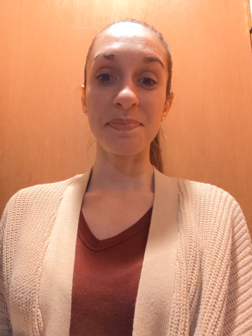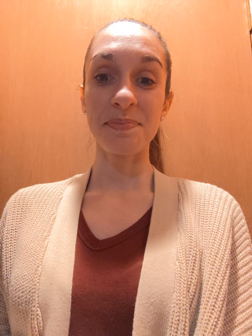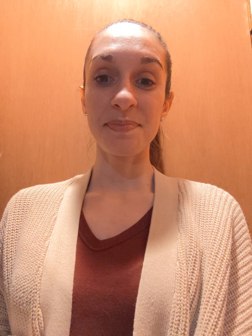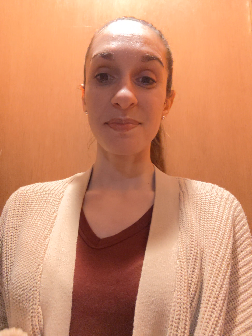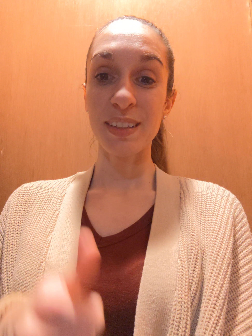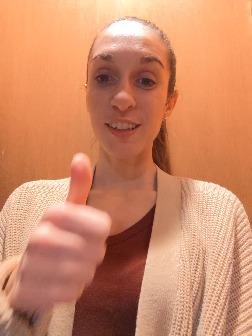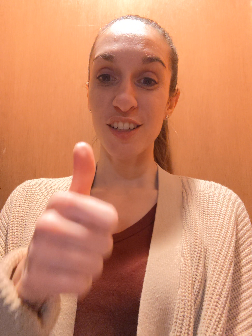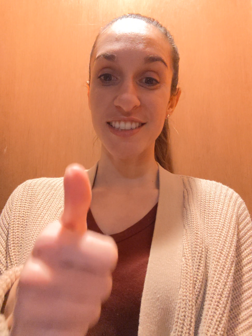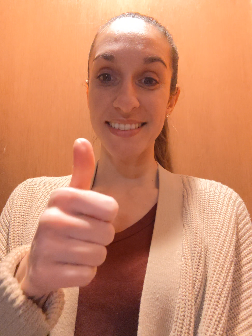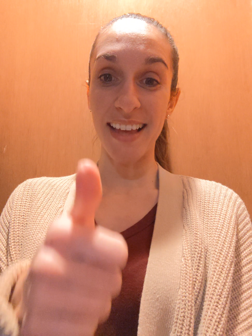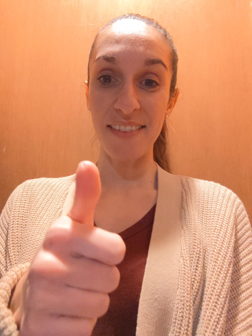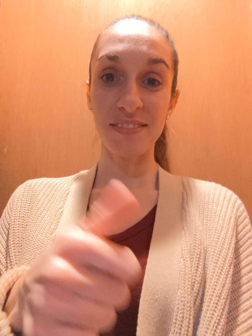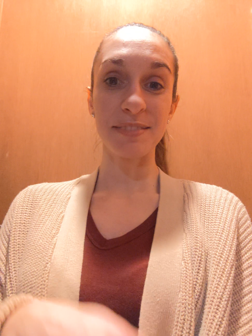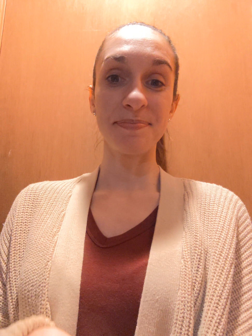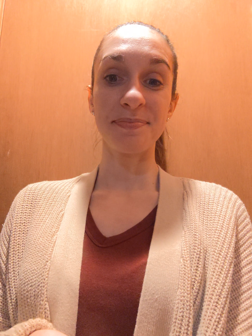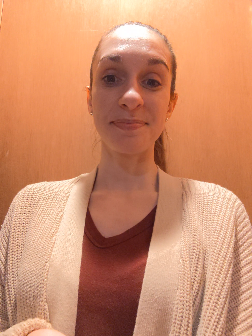yourself